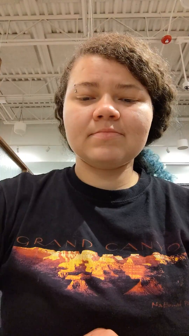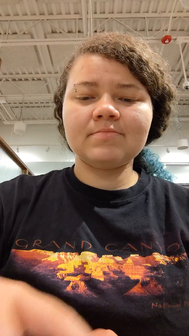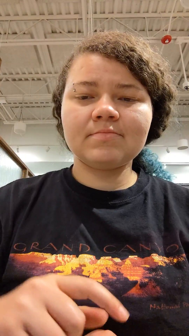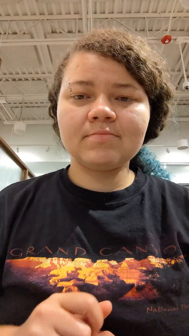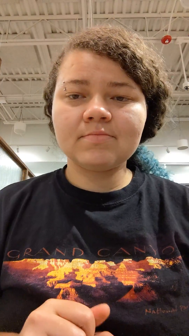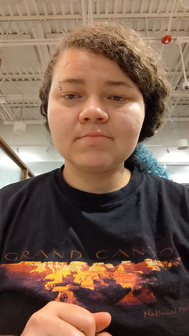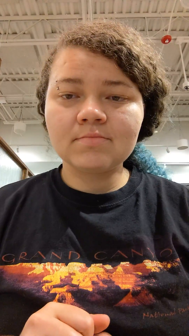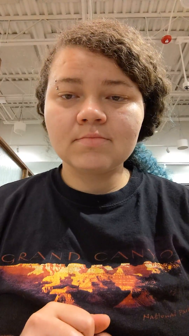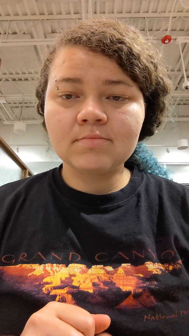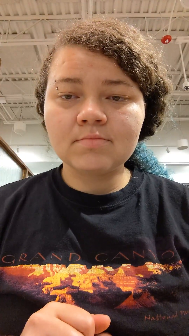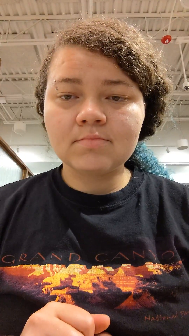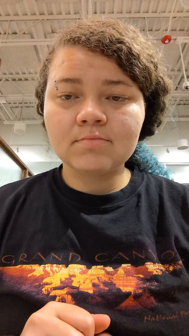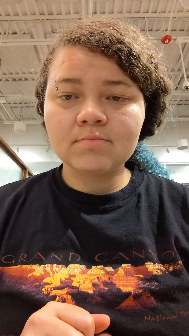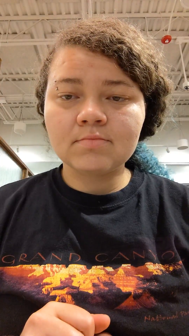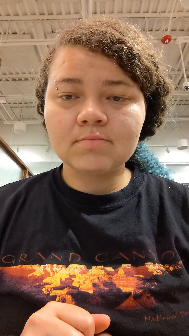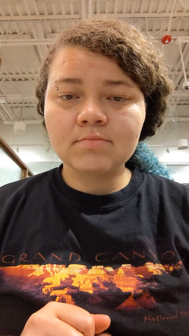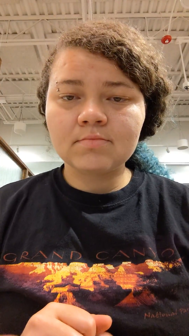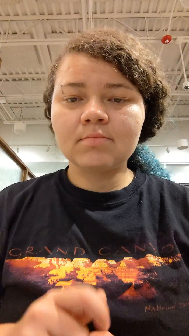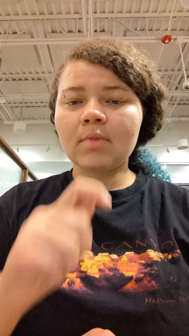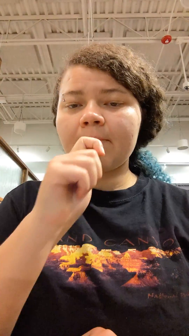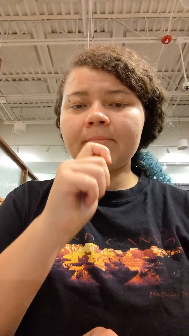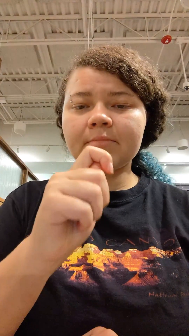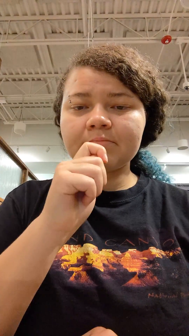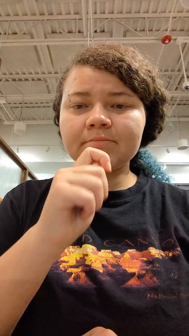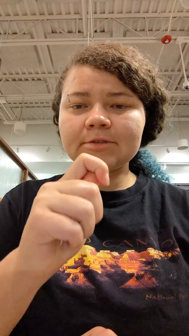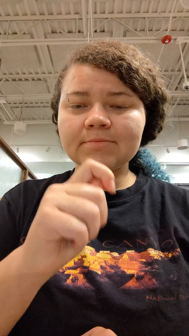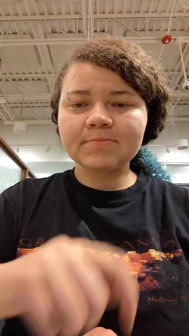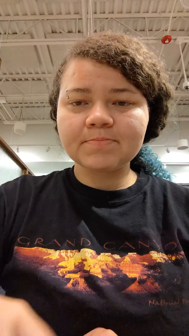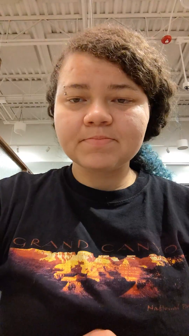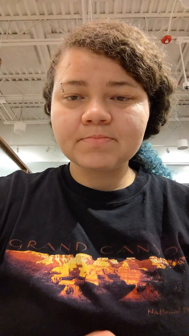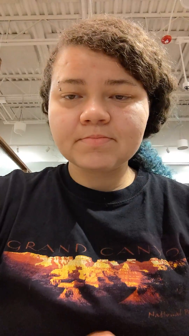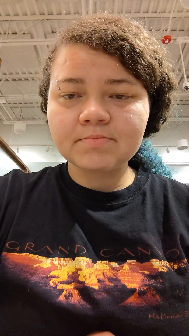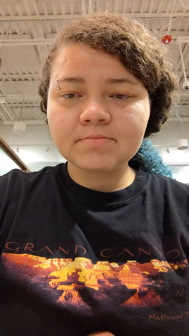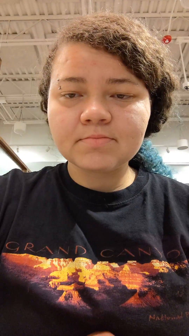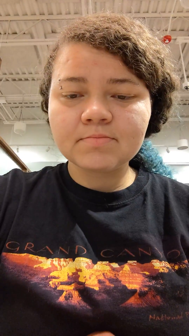popsicle